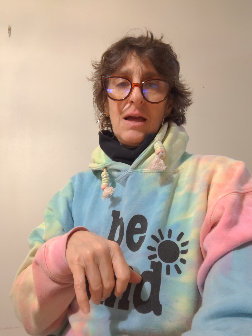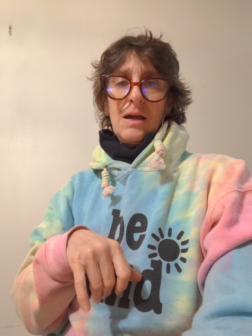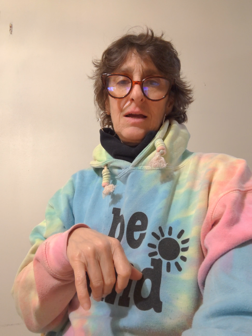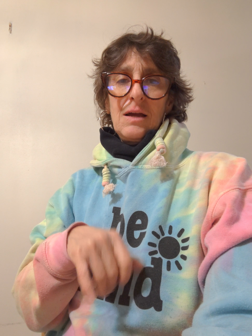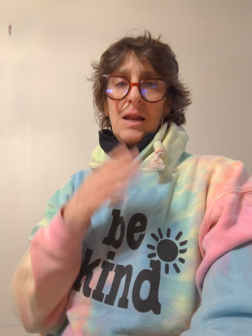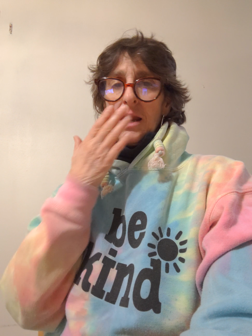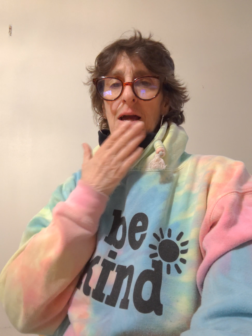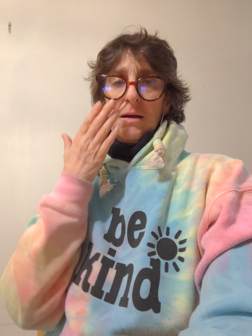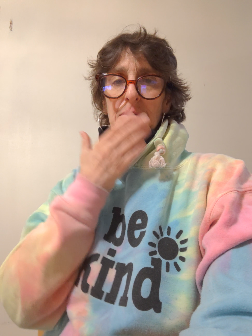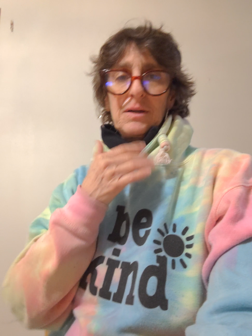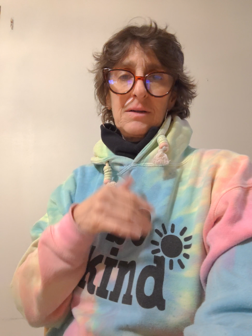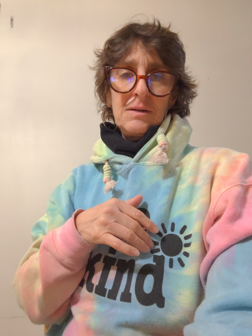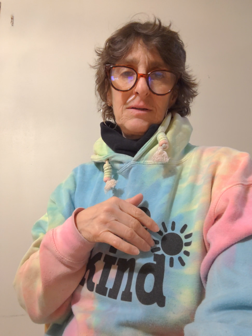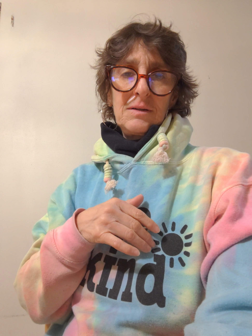napkin